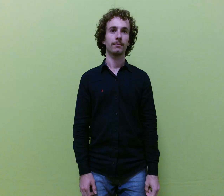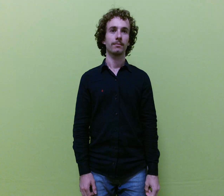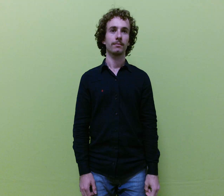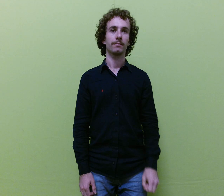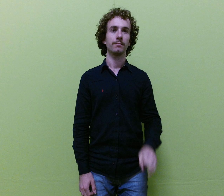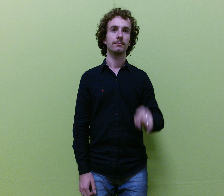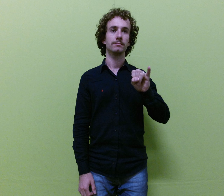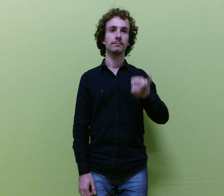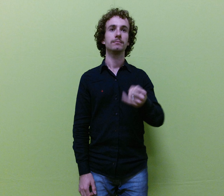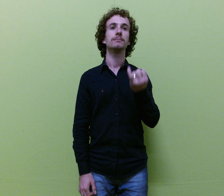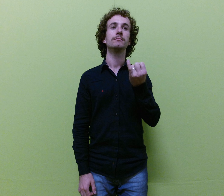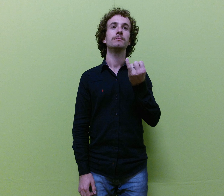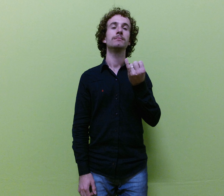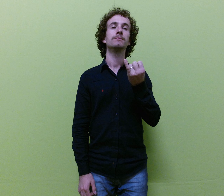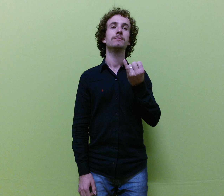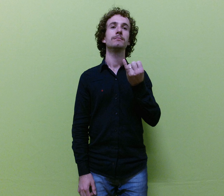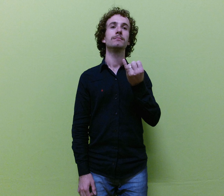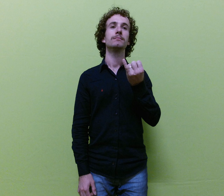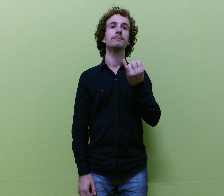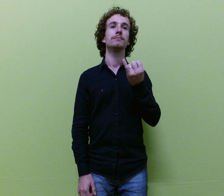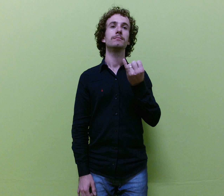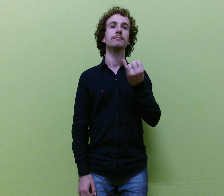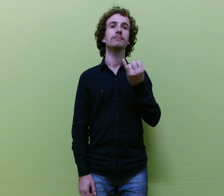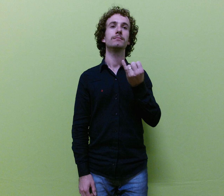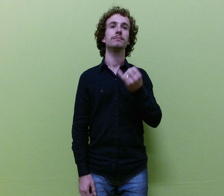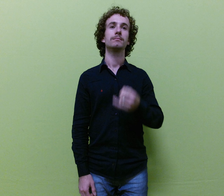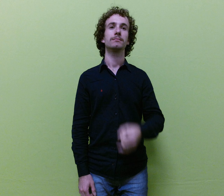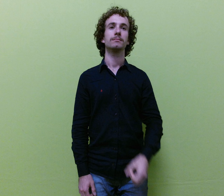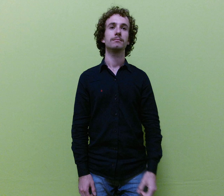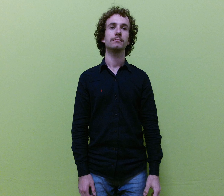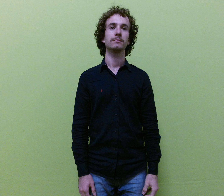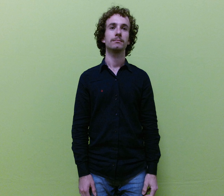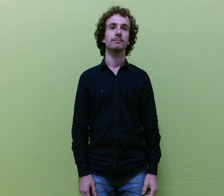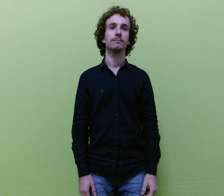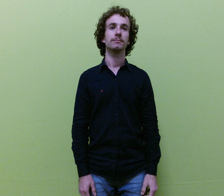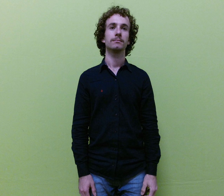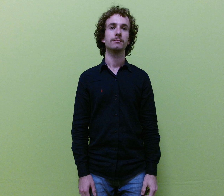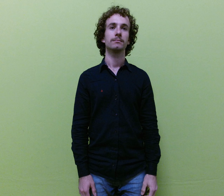aproveitar